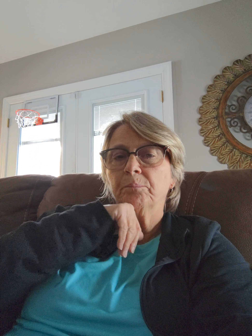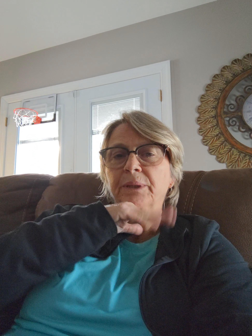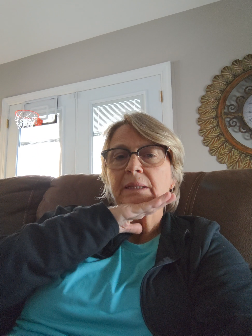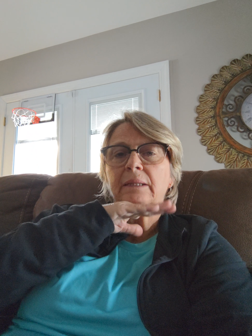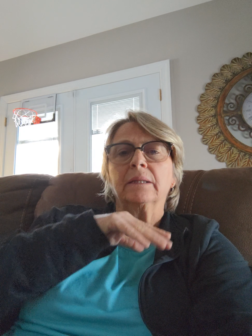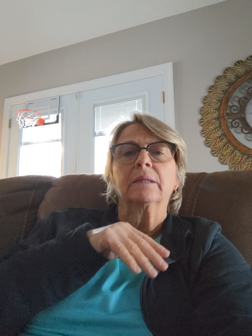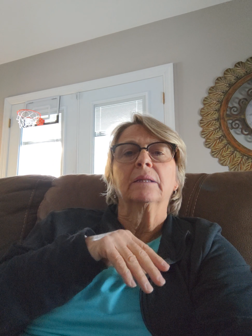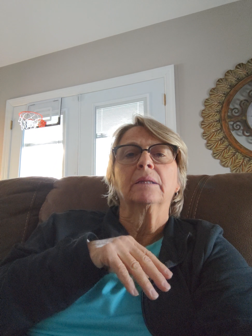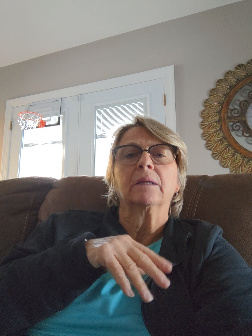pig